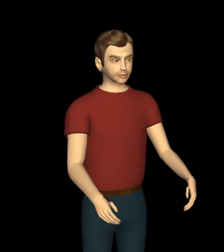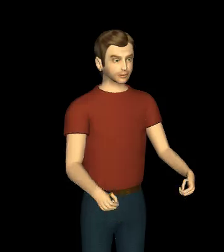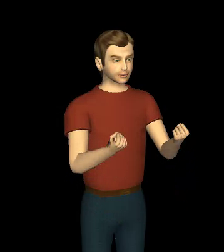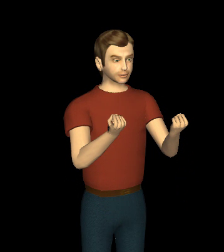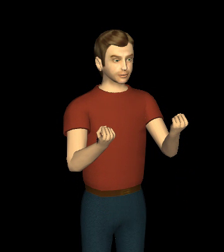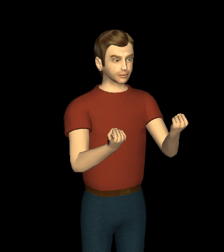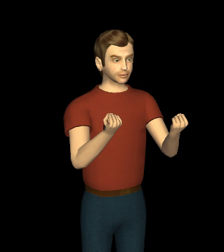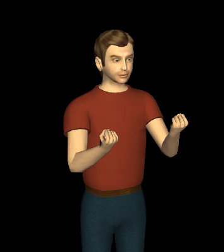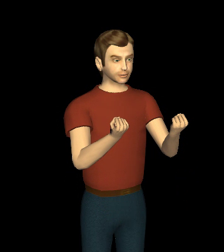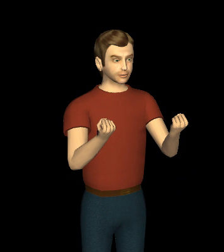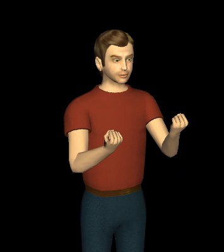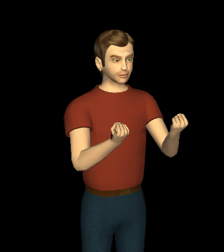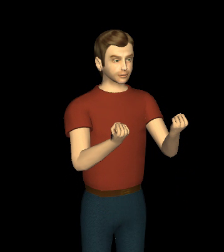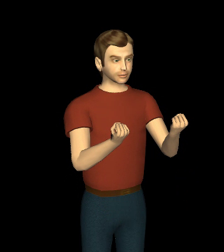ضربة